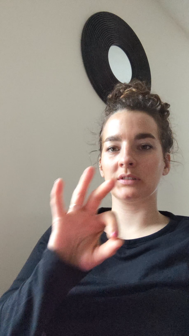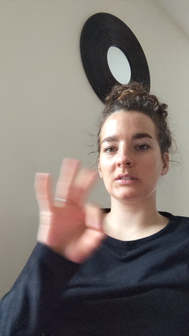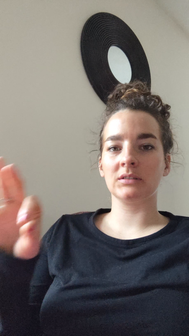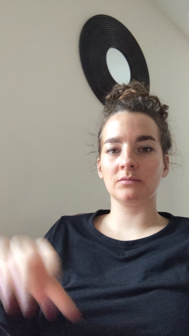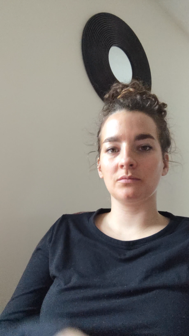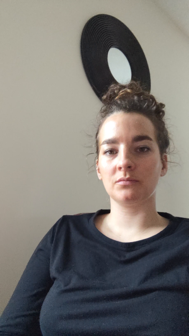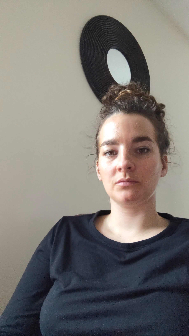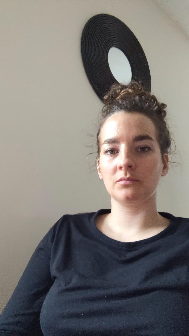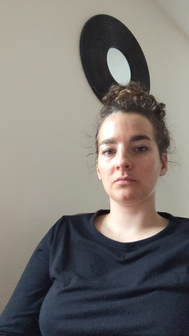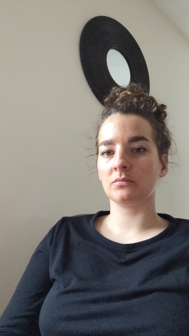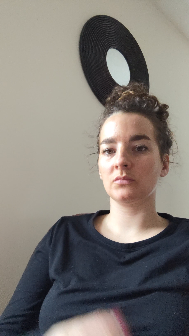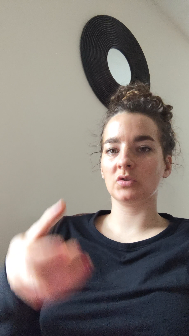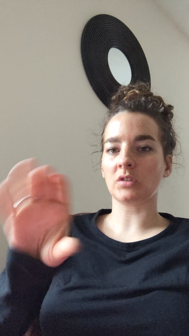dump